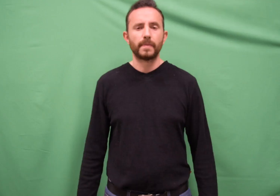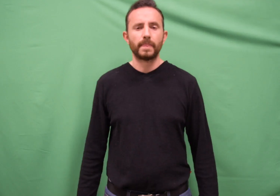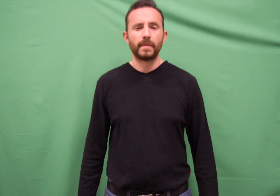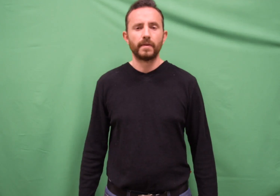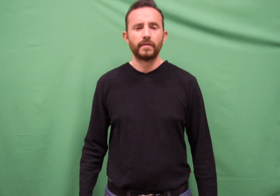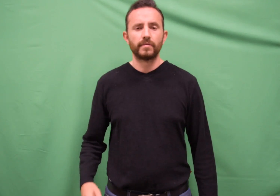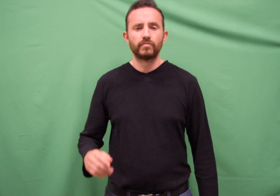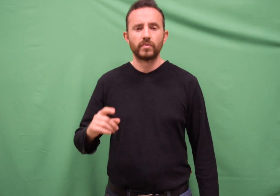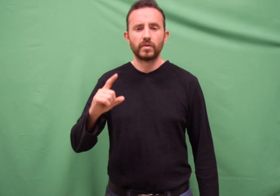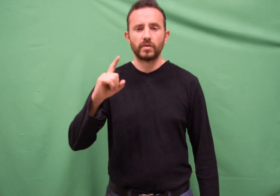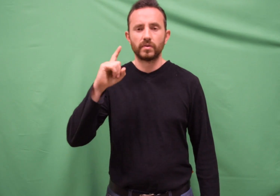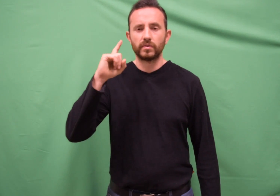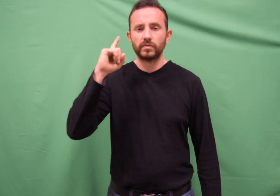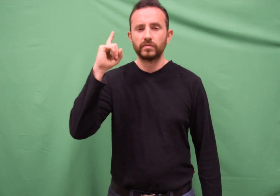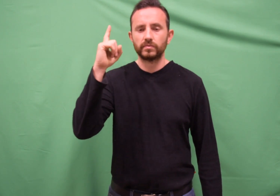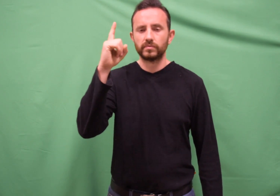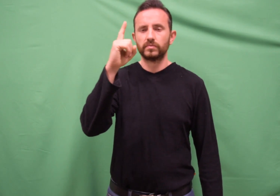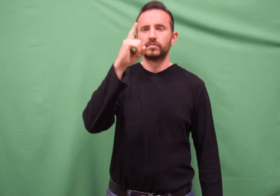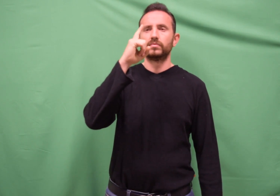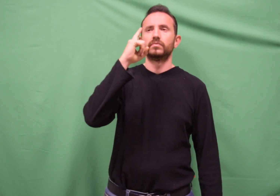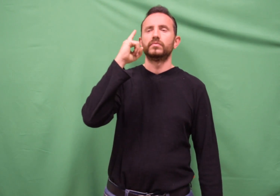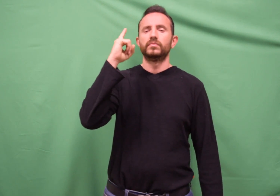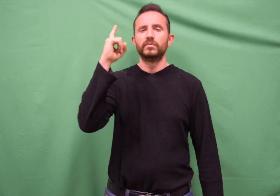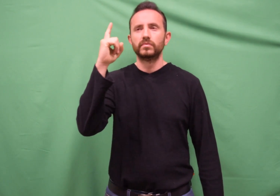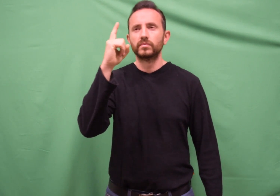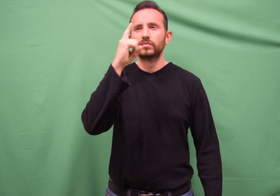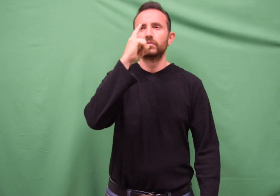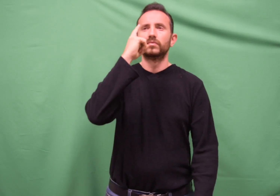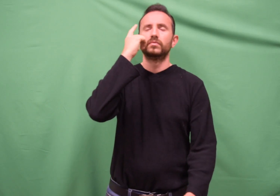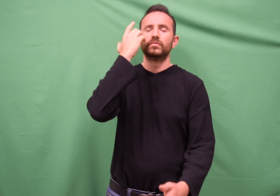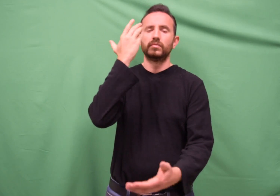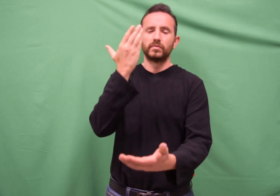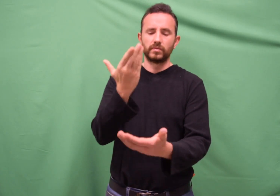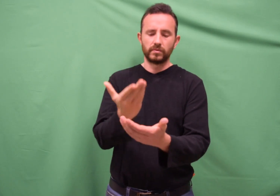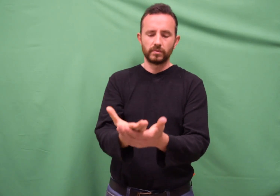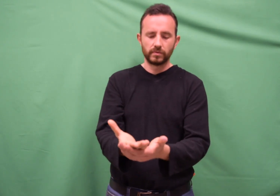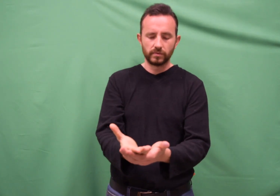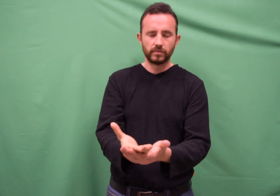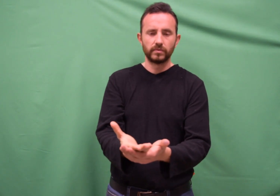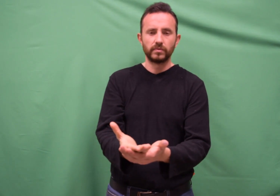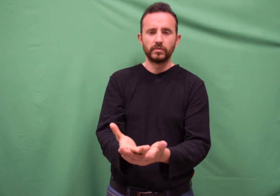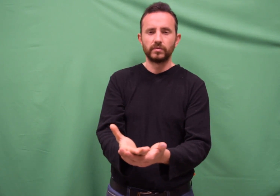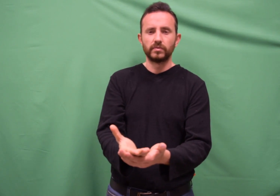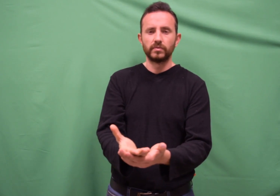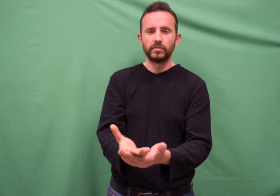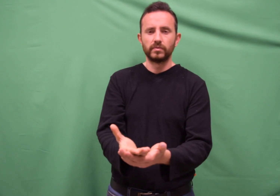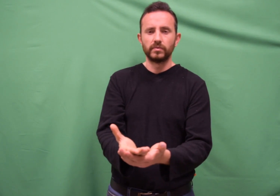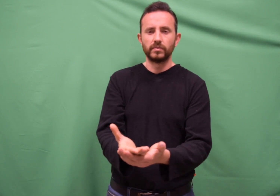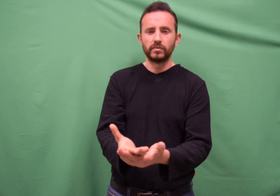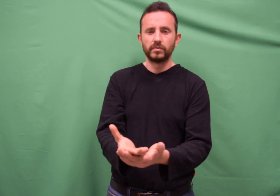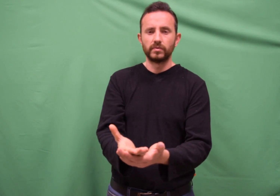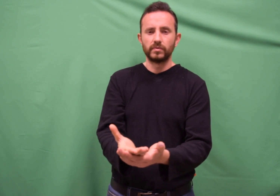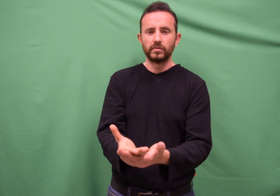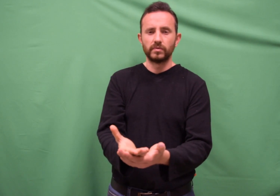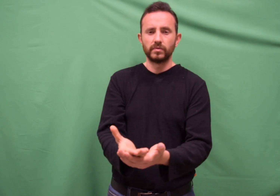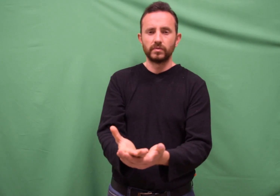desmayar